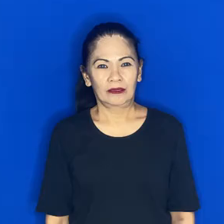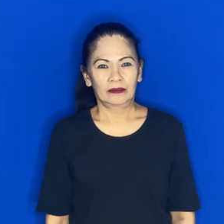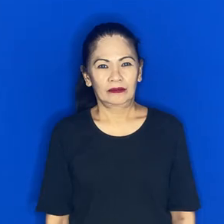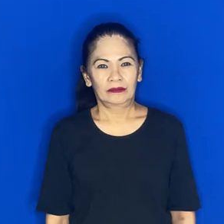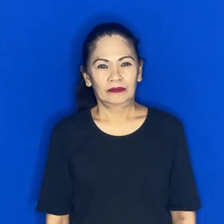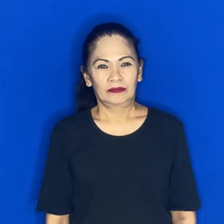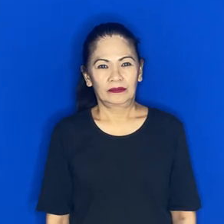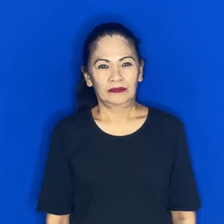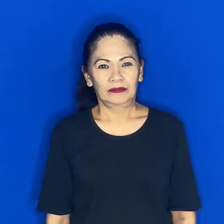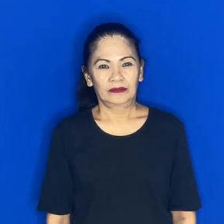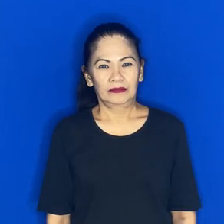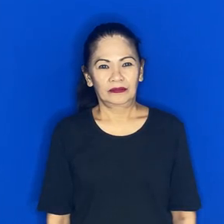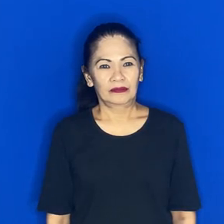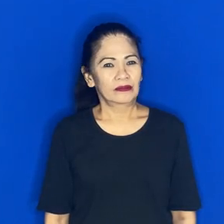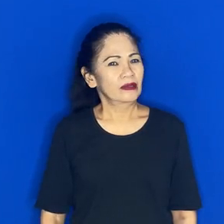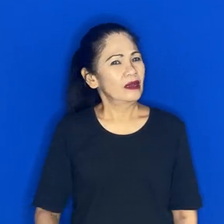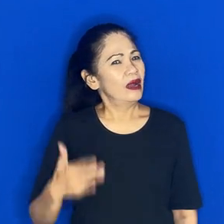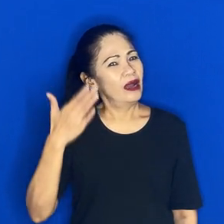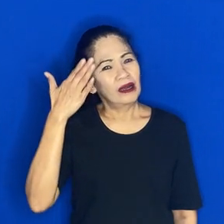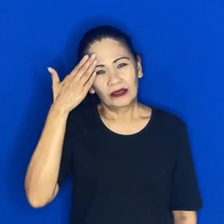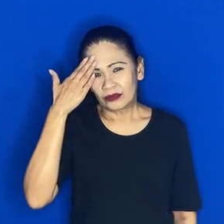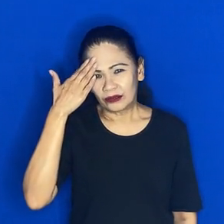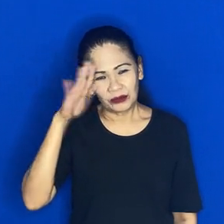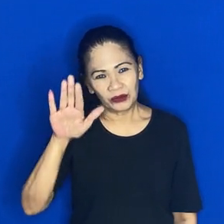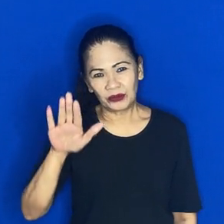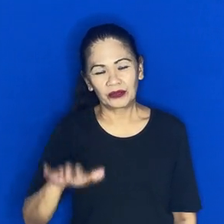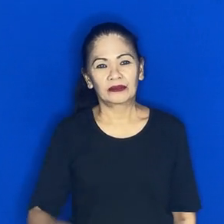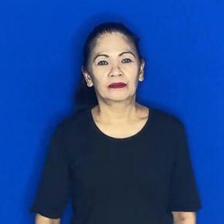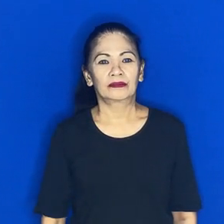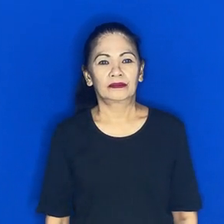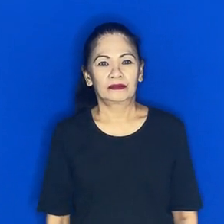don’t know